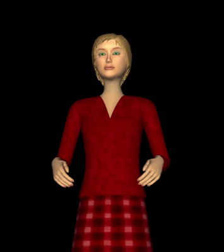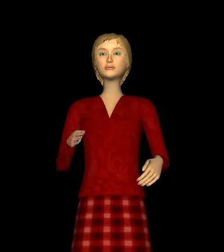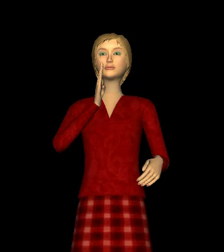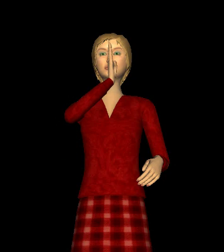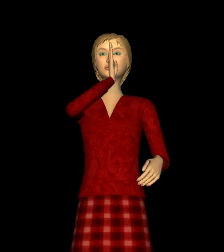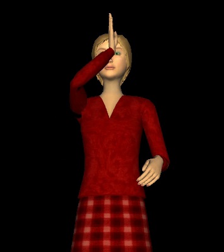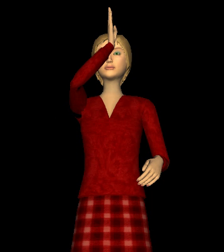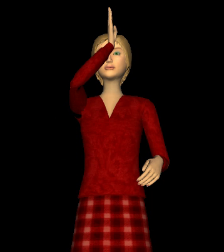منتصف الليل